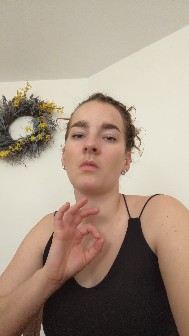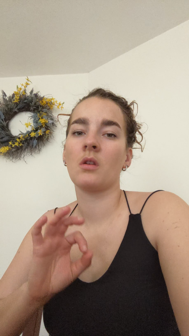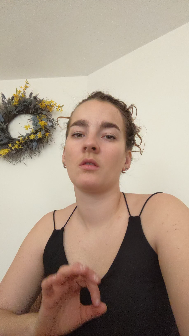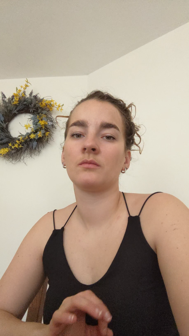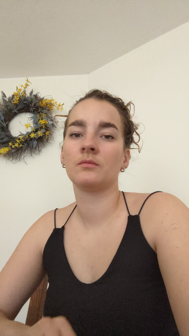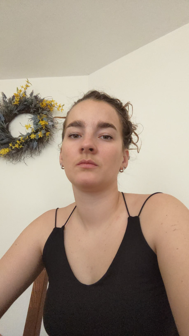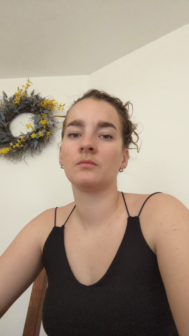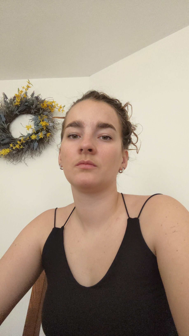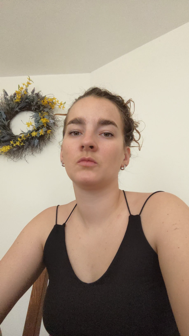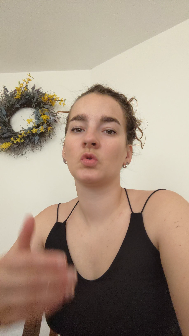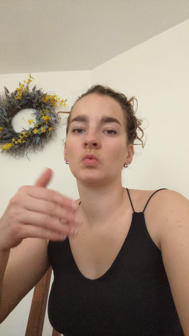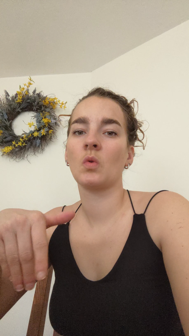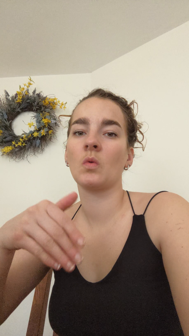shorts